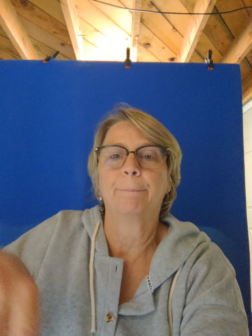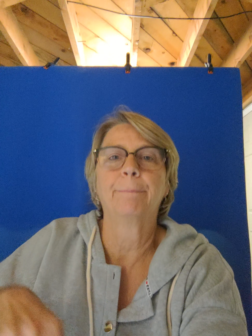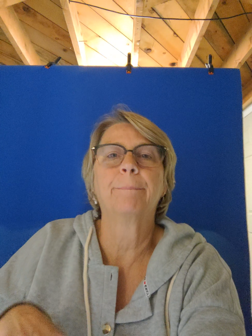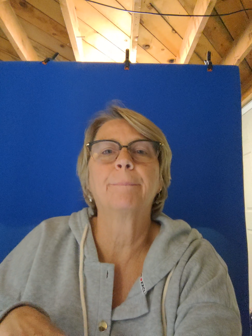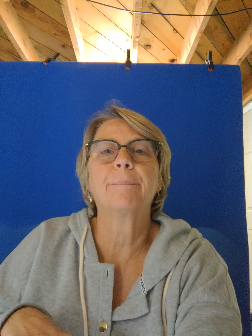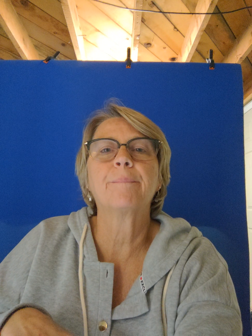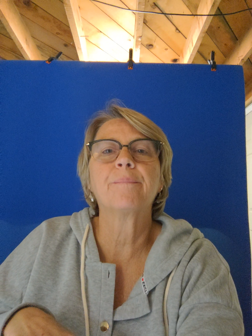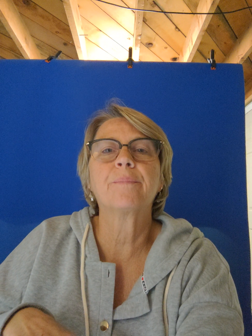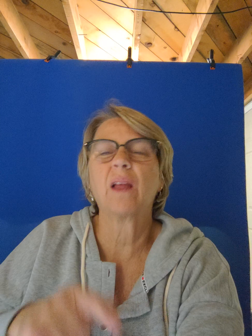jump